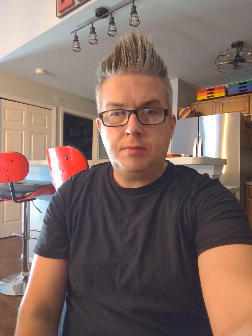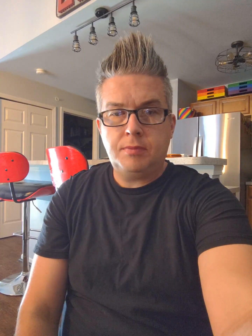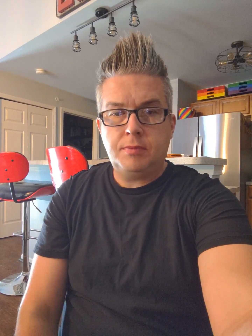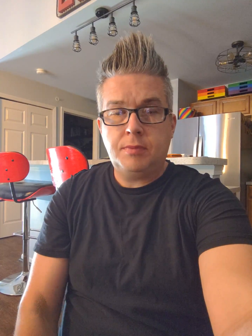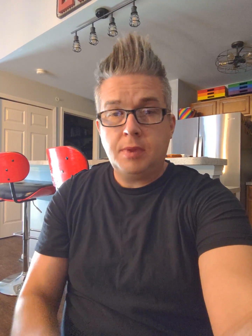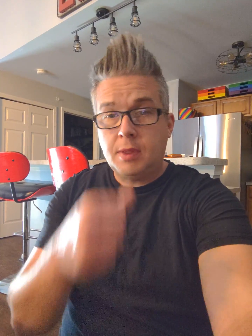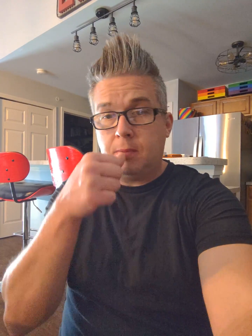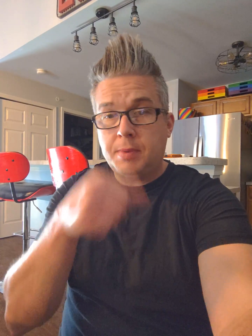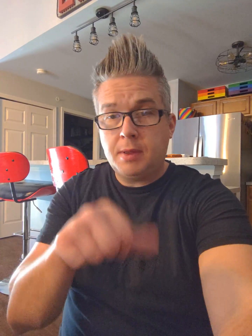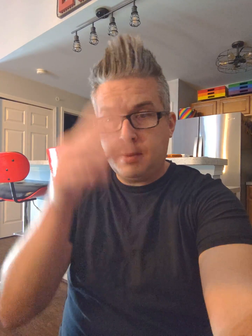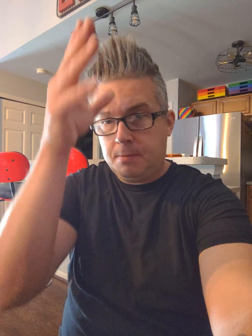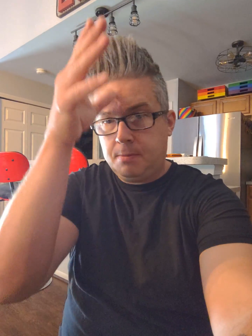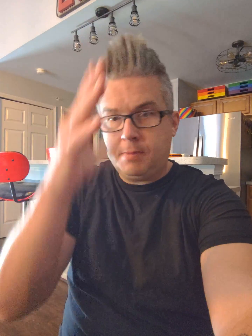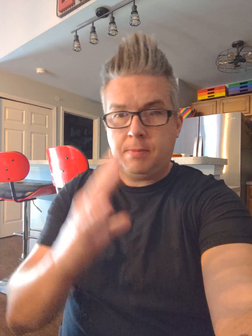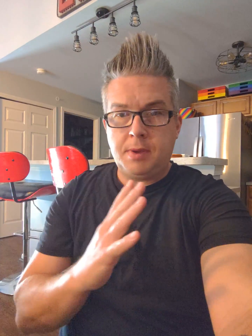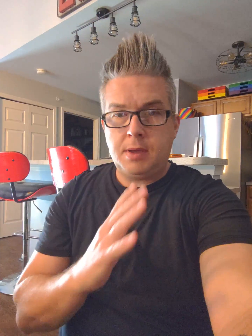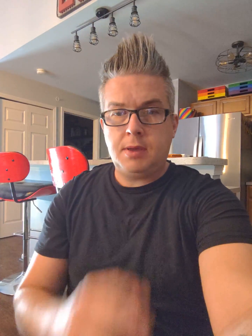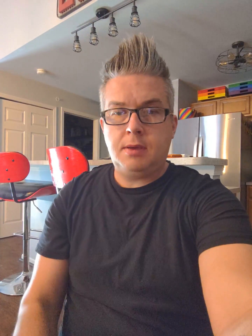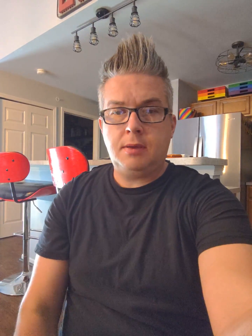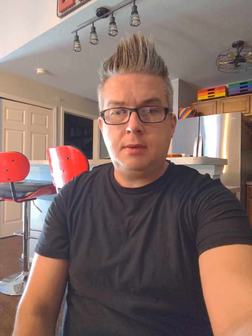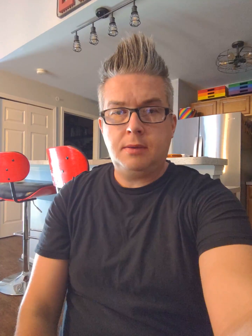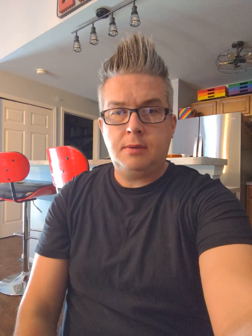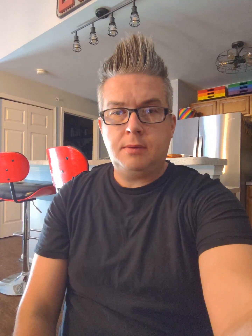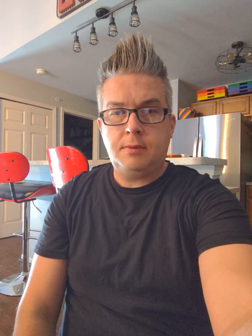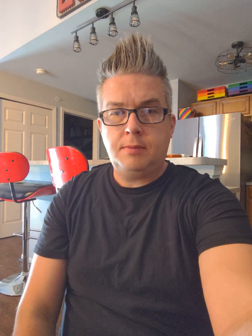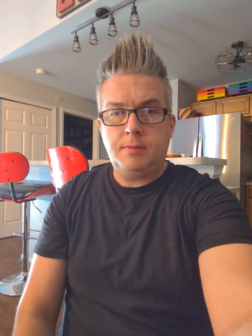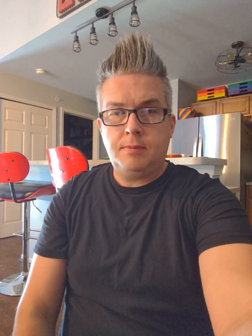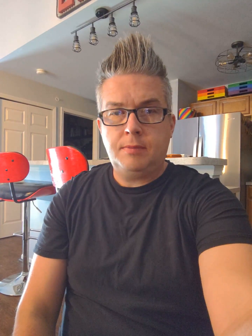mailman